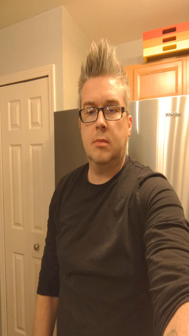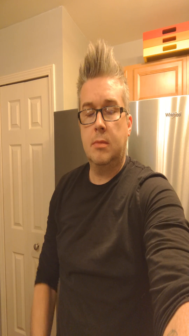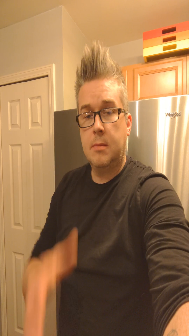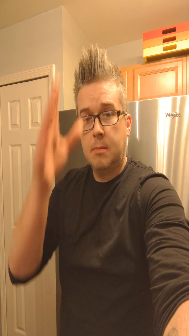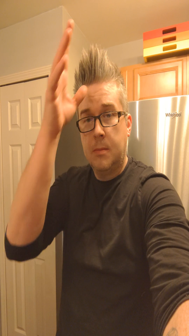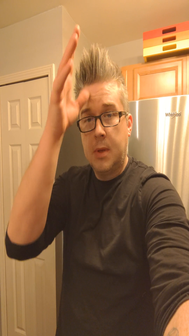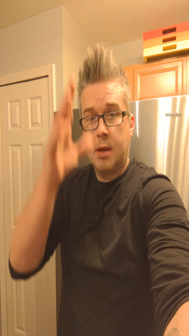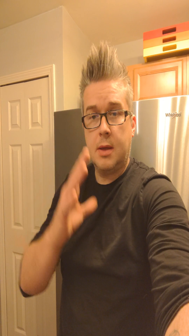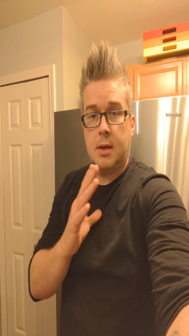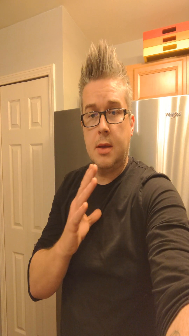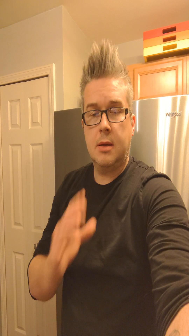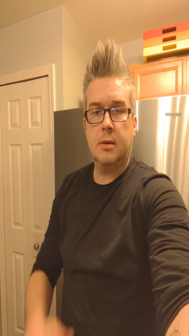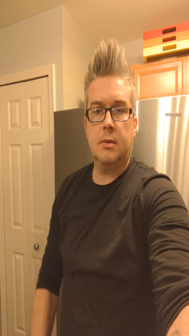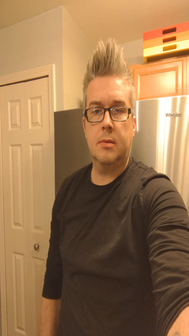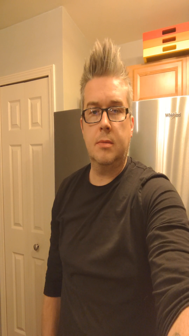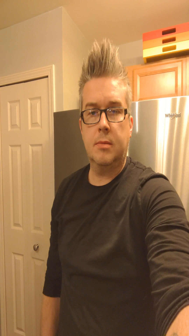man